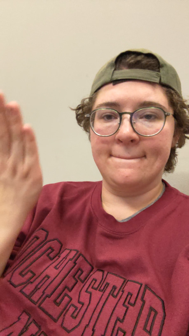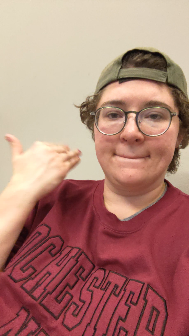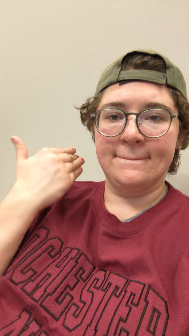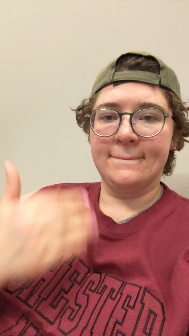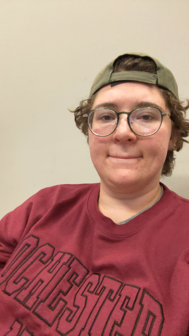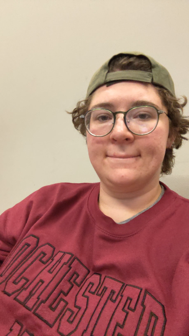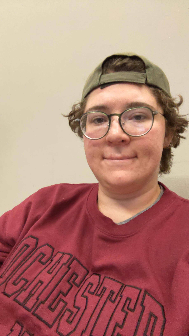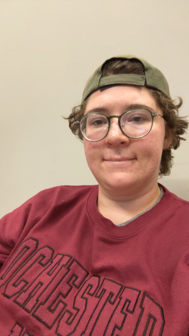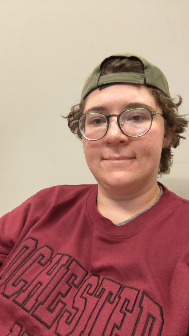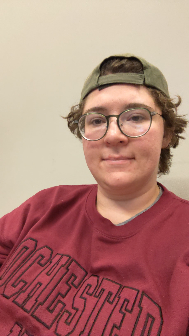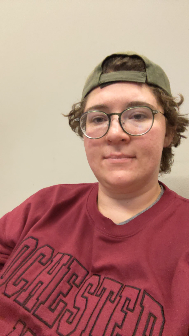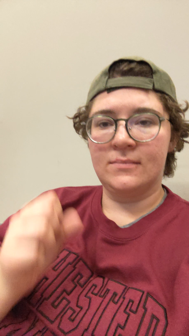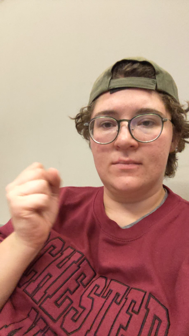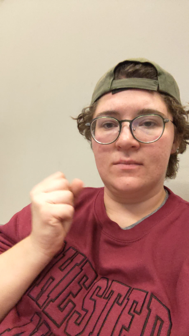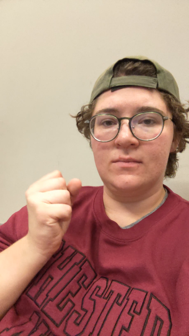cold